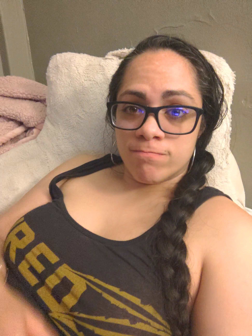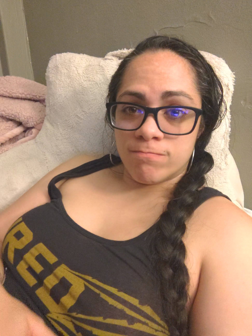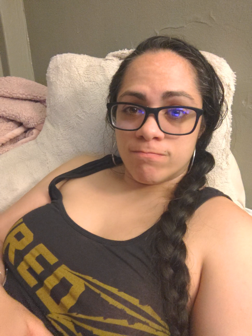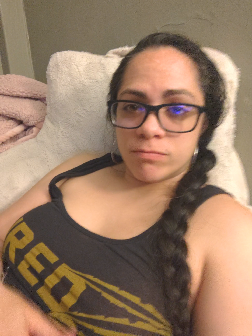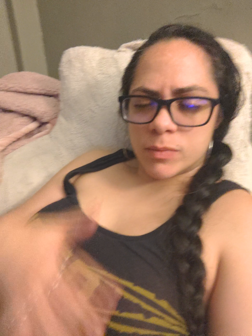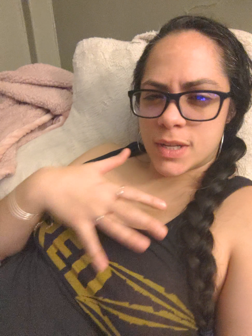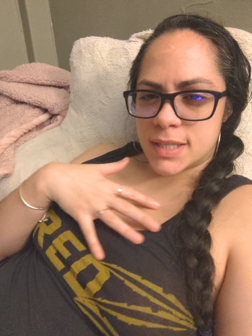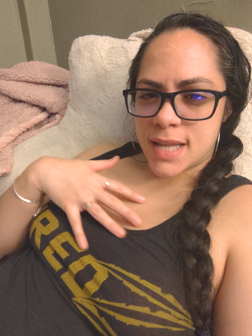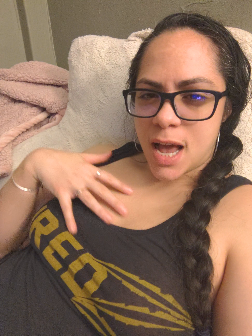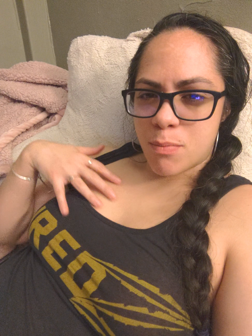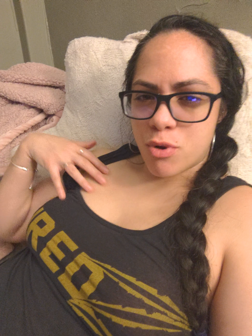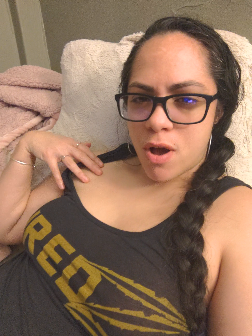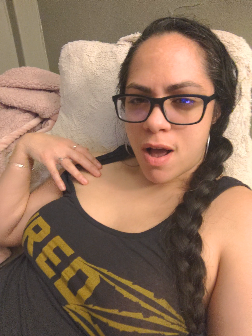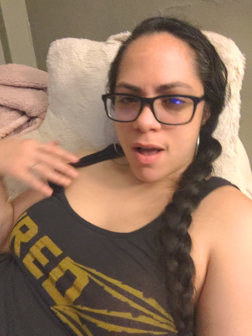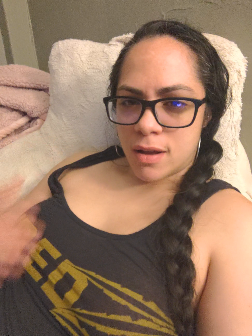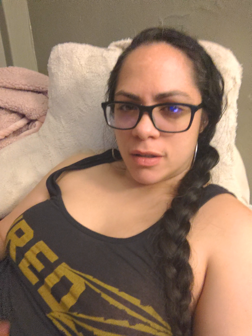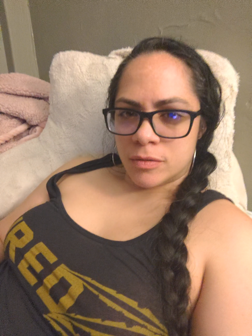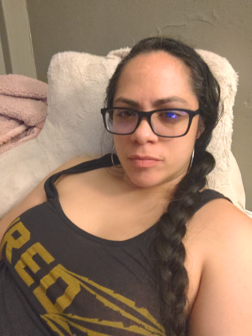zebra